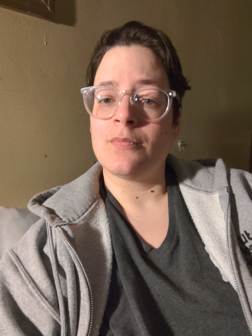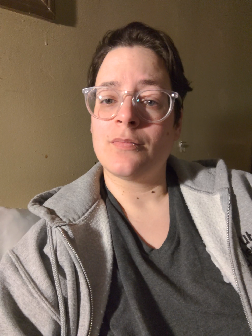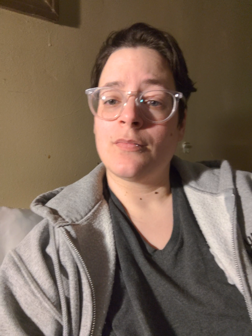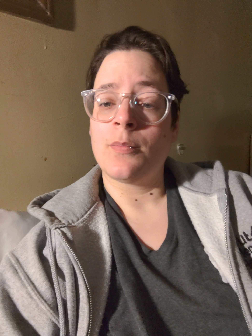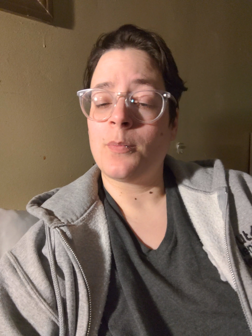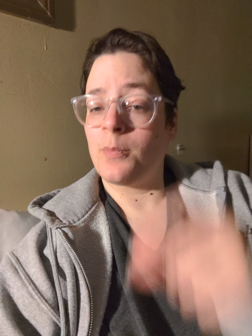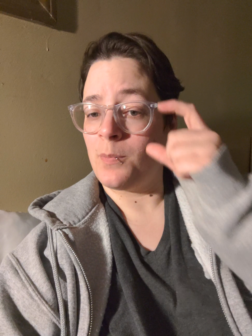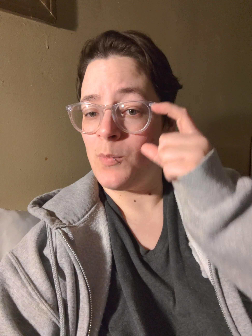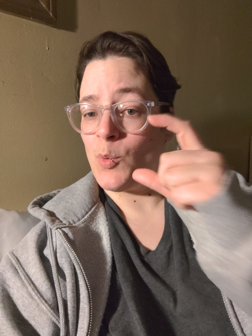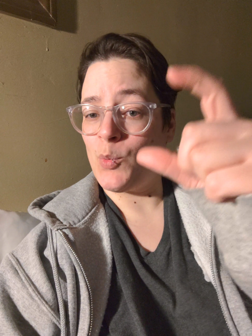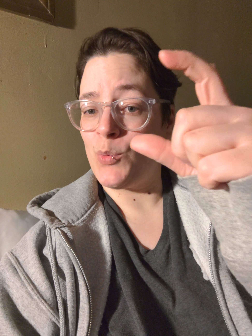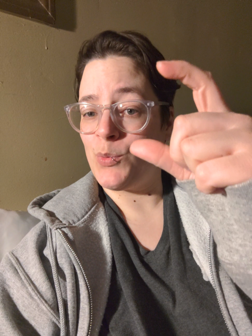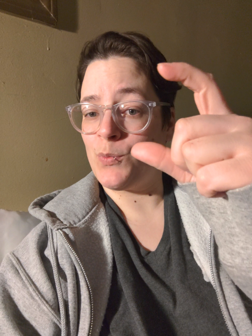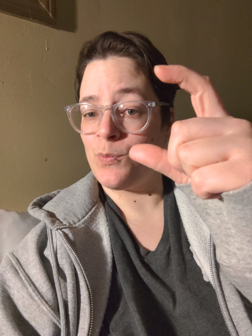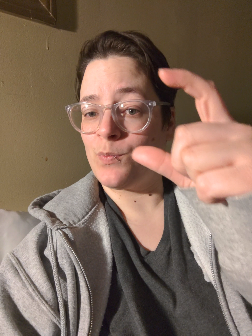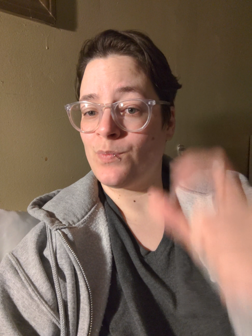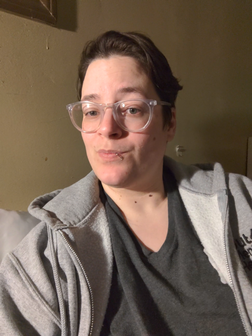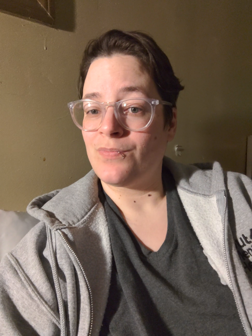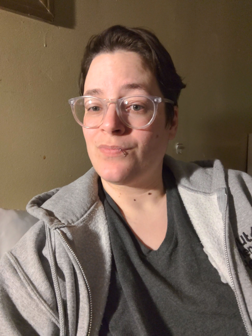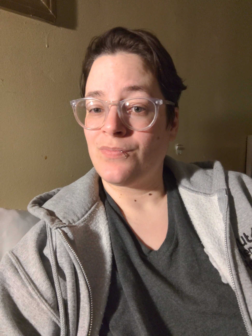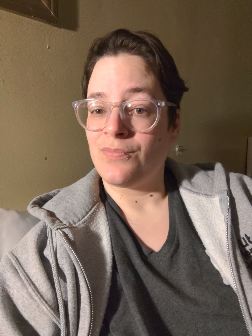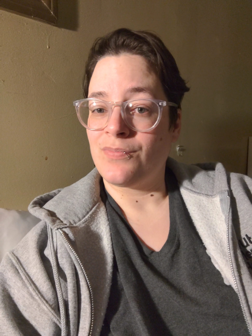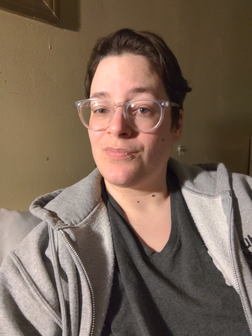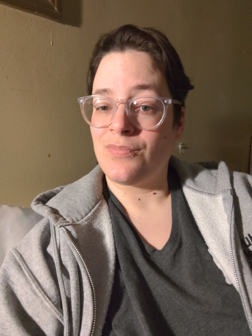moon